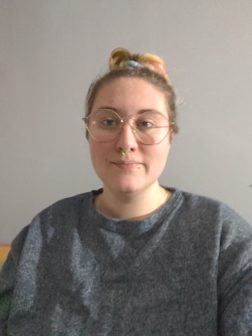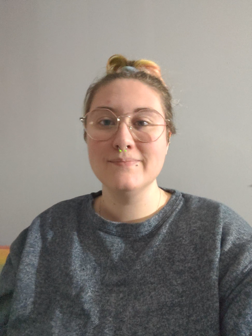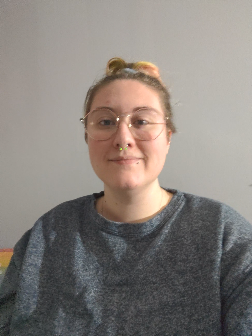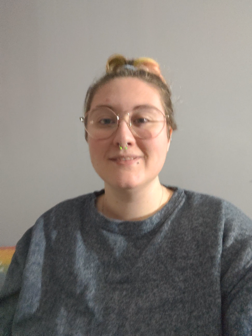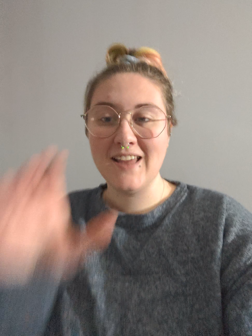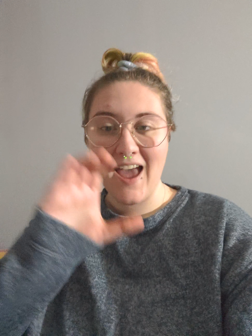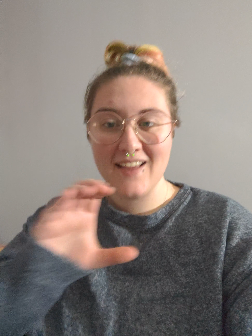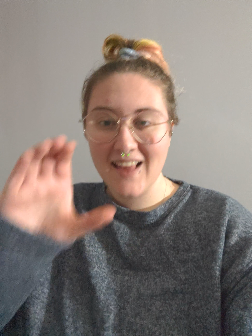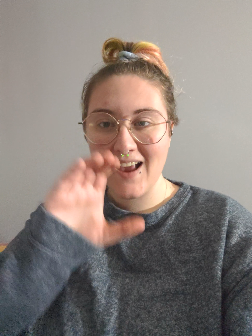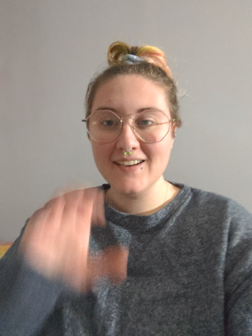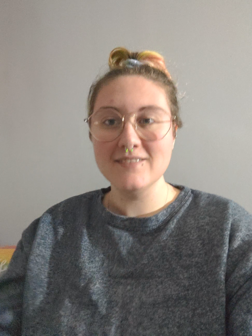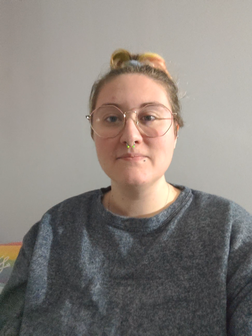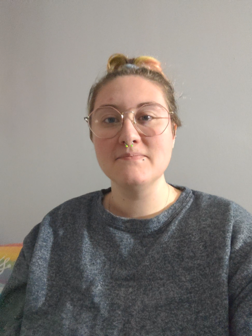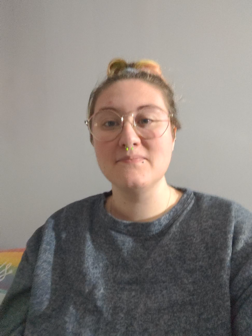chocolate